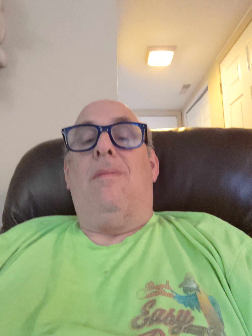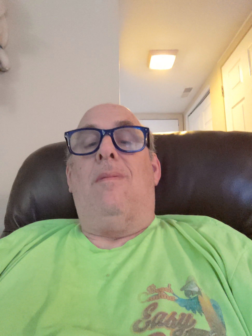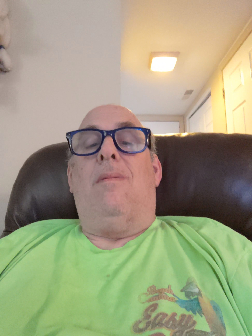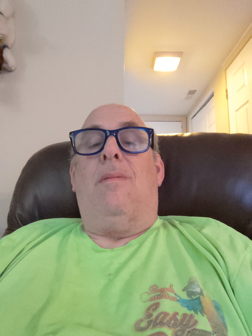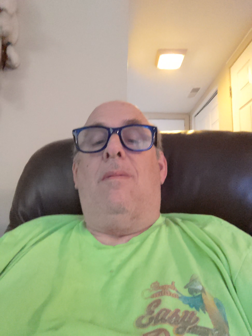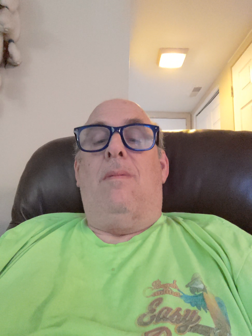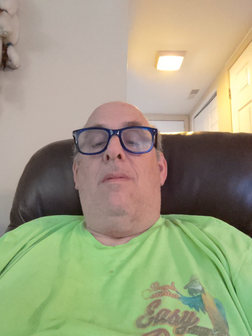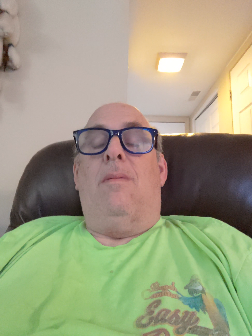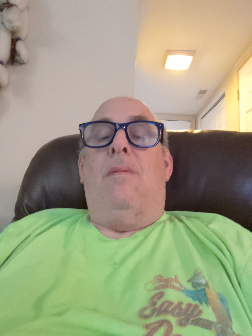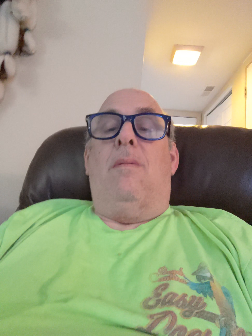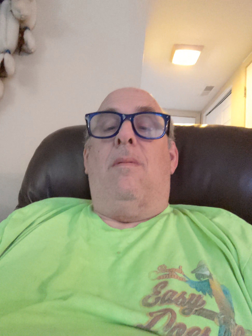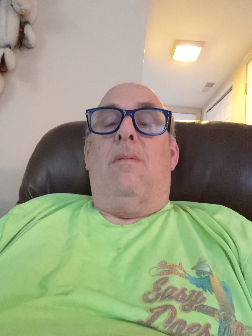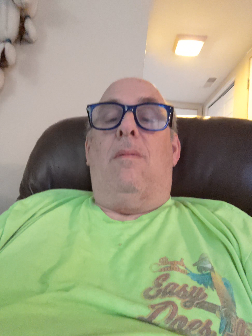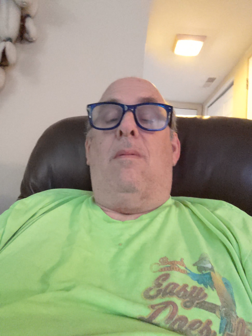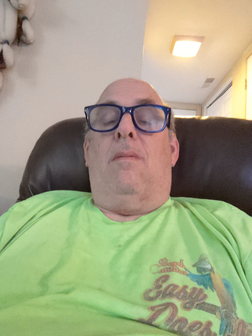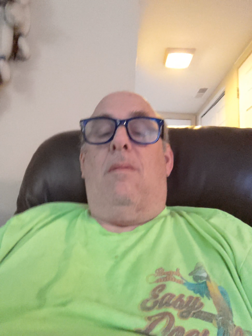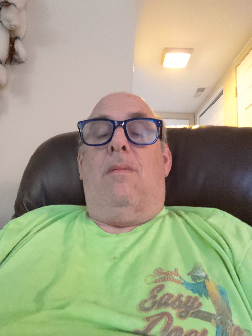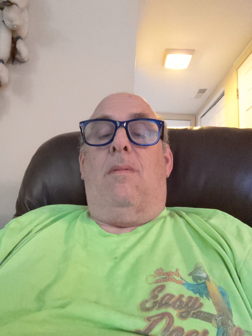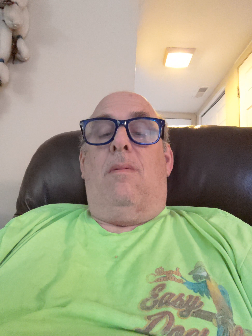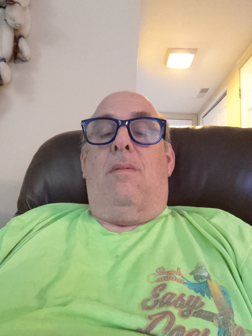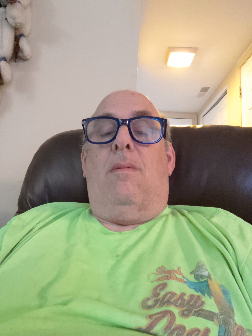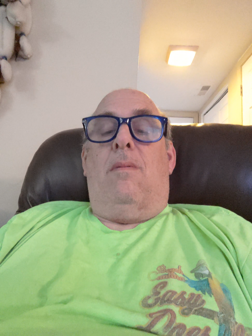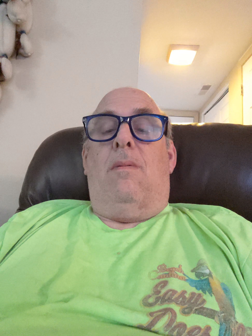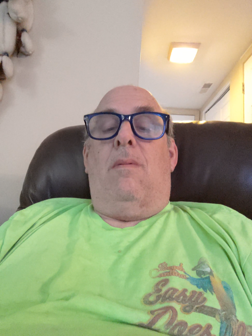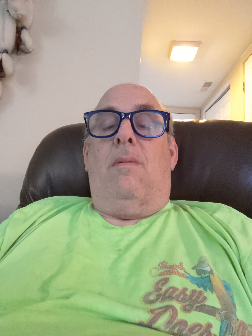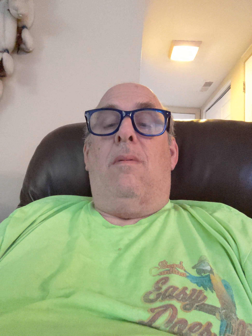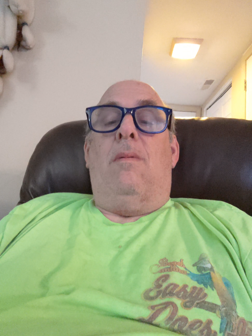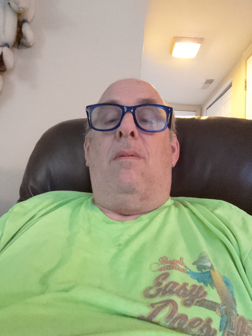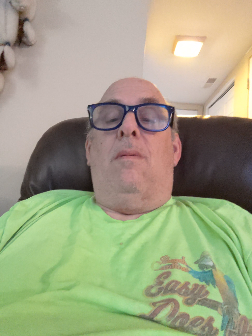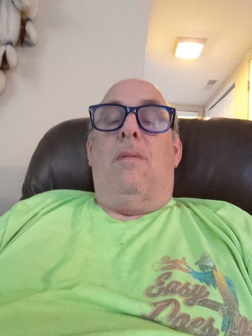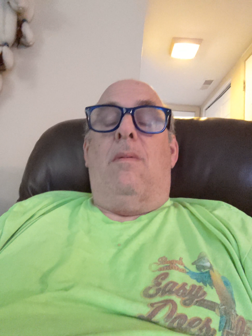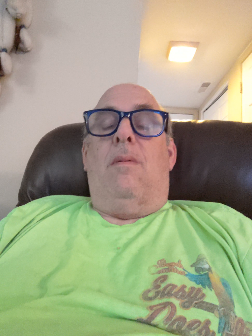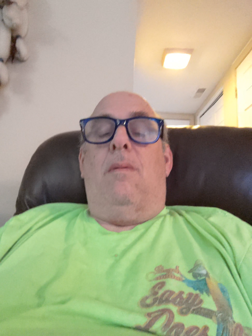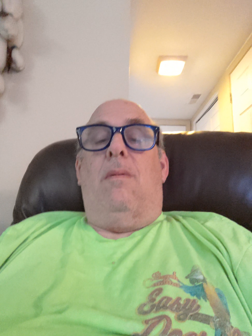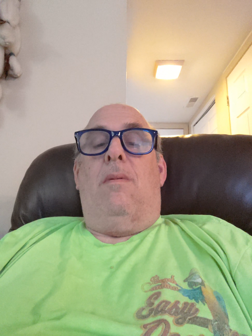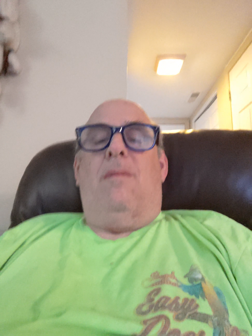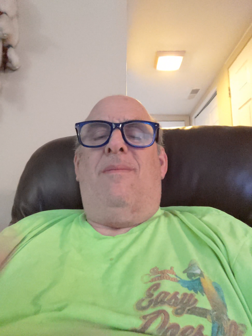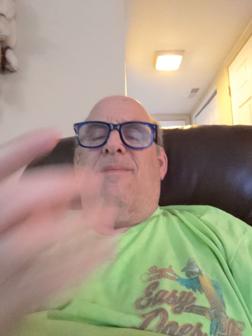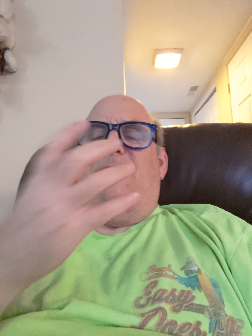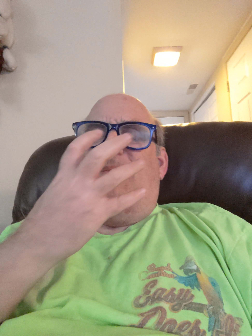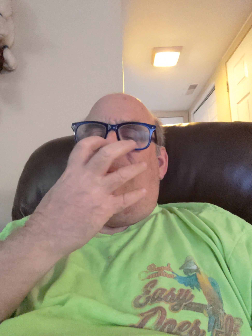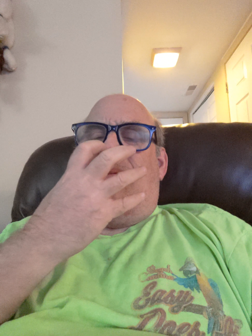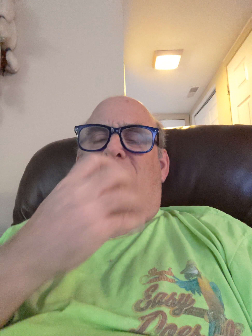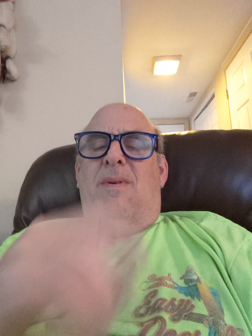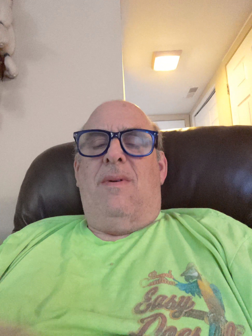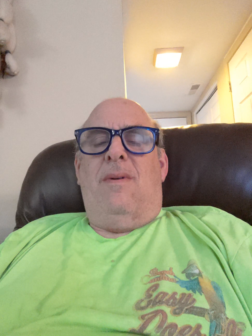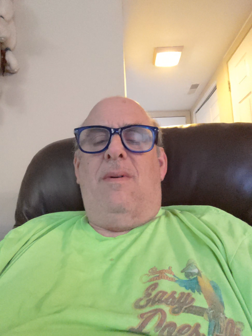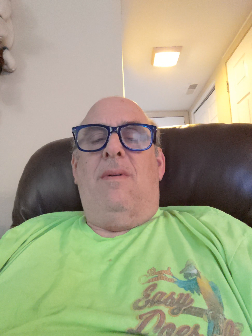mad